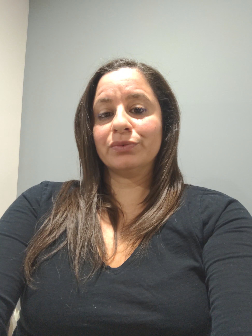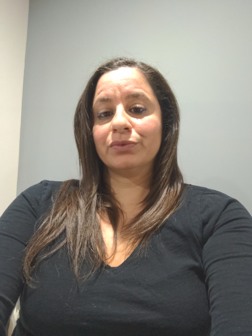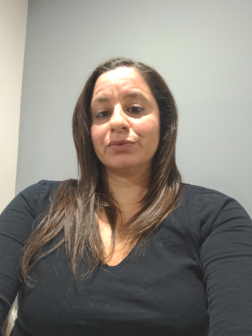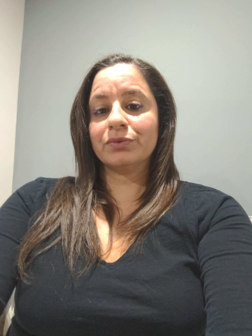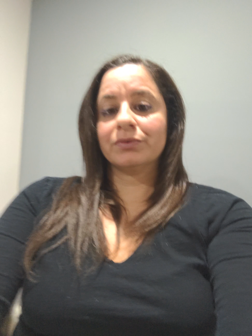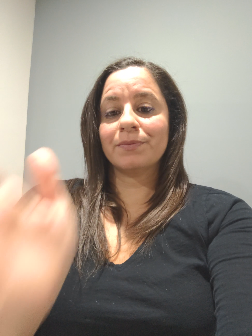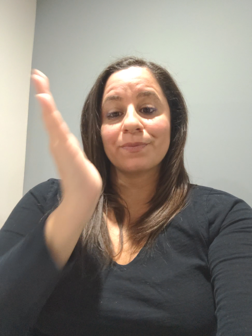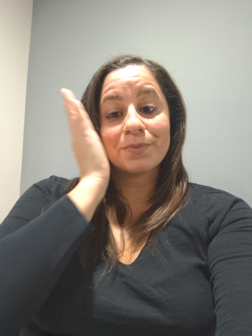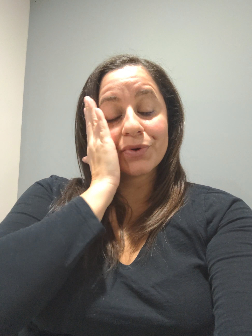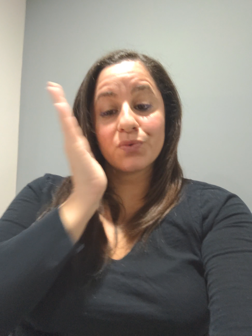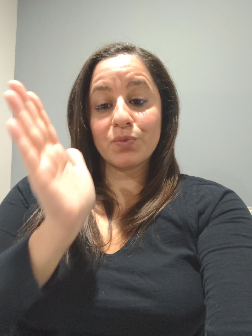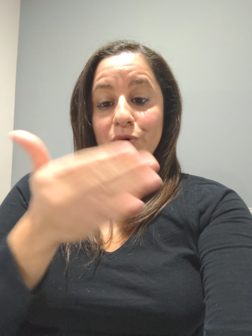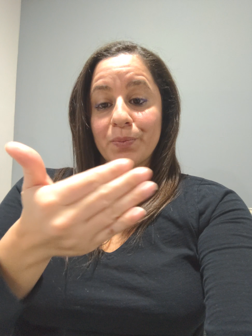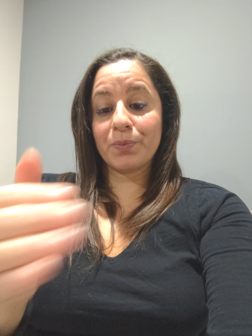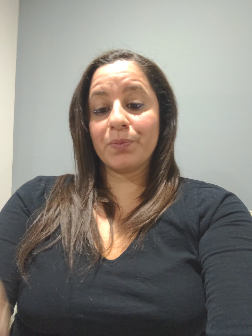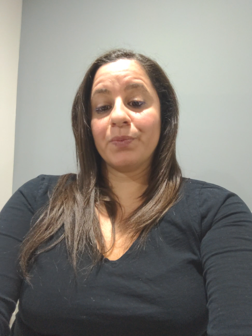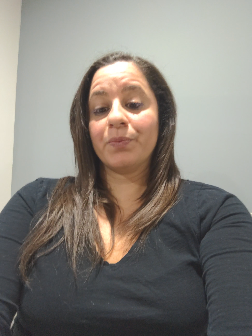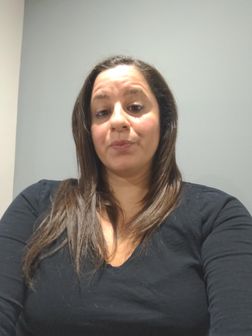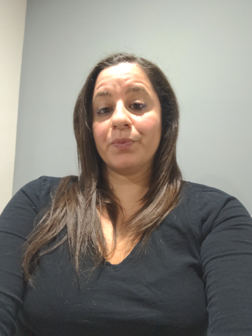bedroom